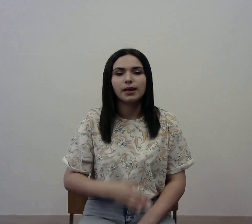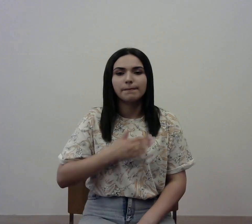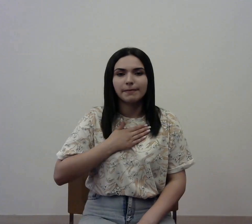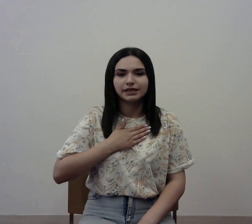mən